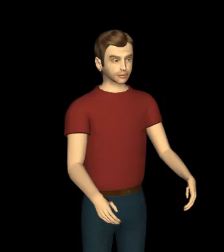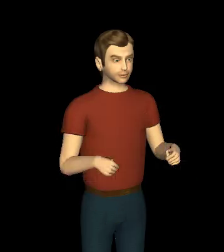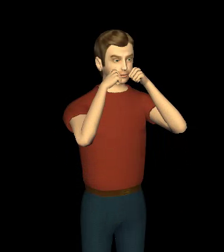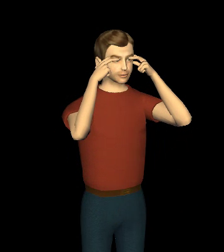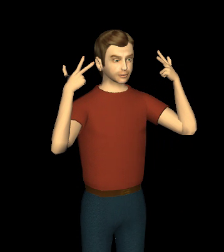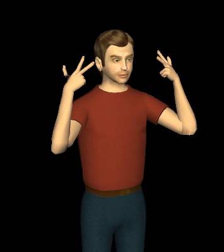قط